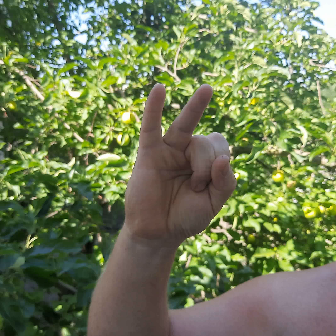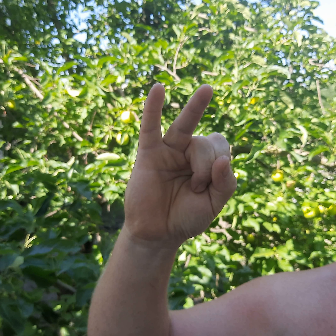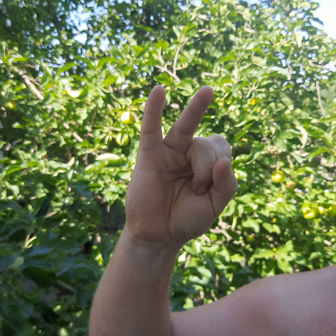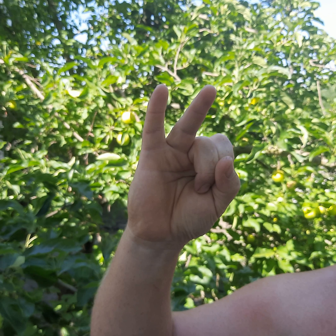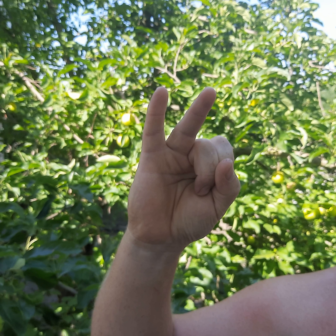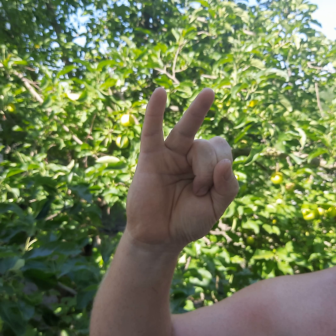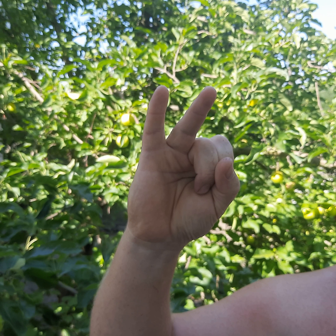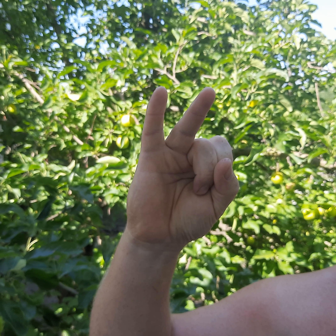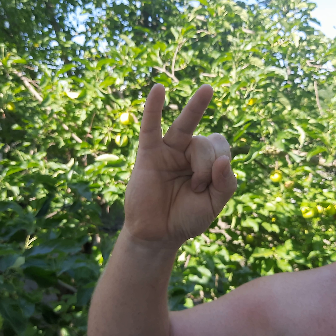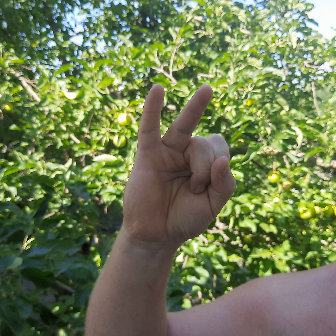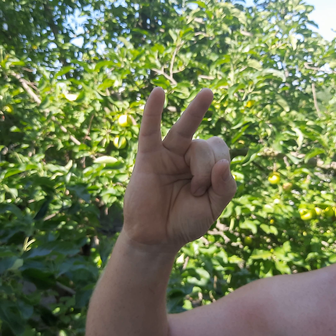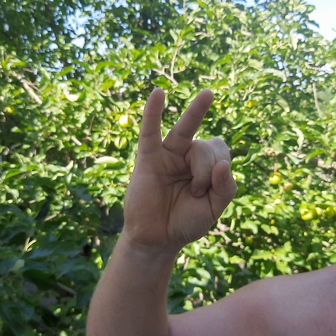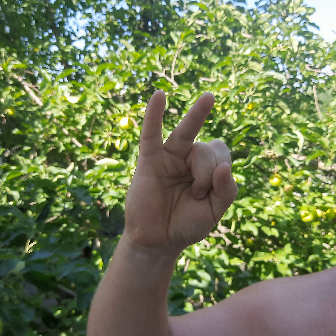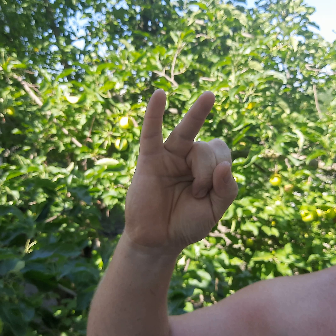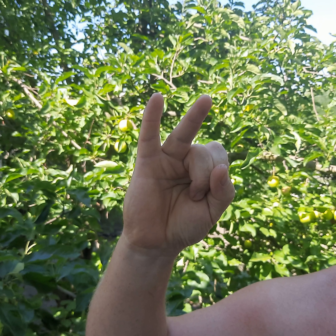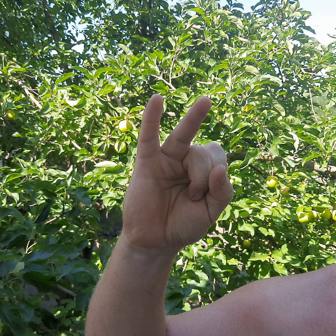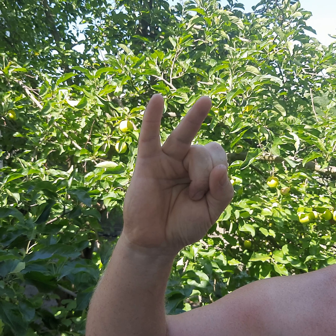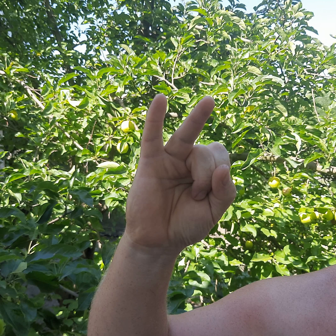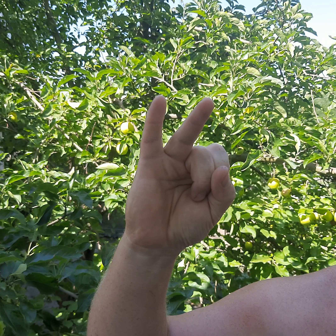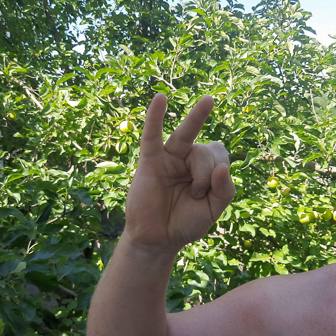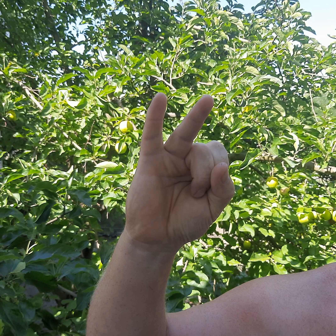И